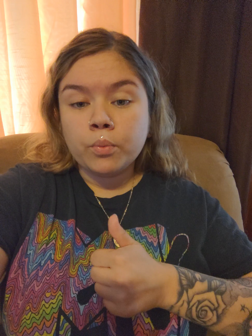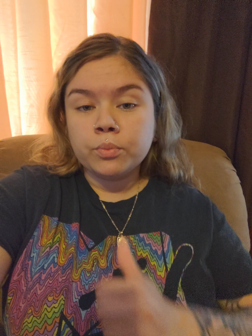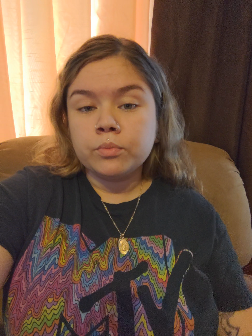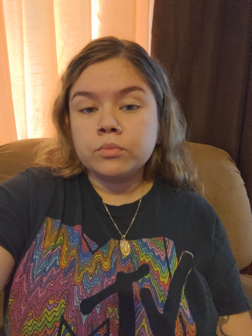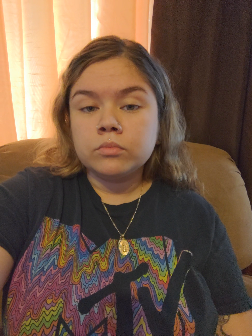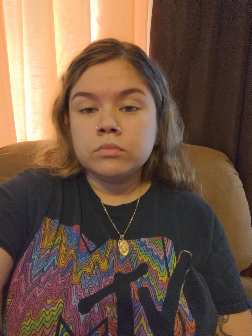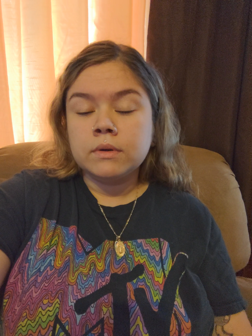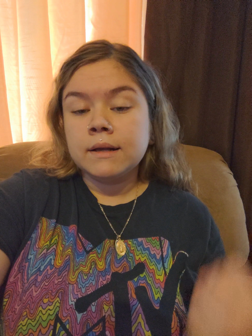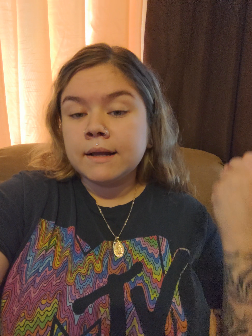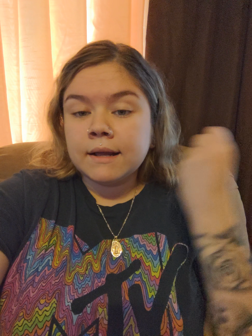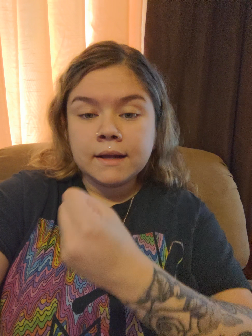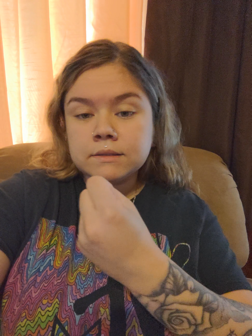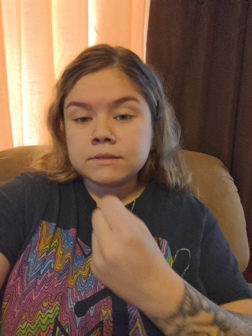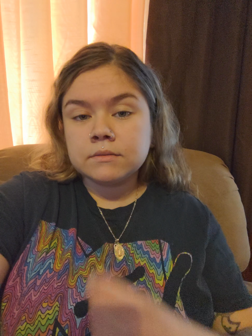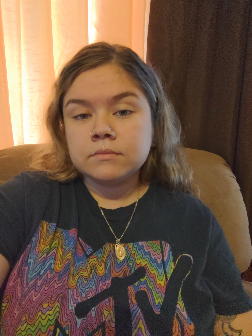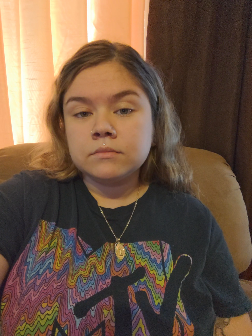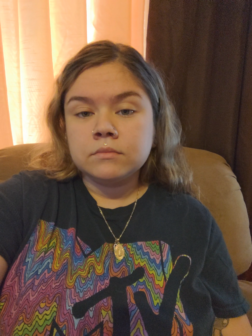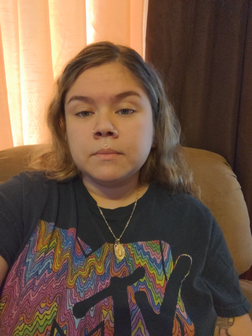hit